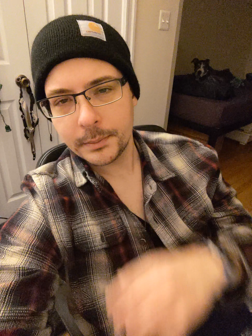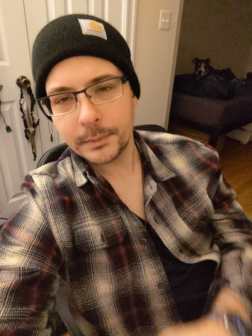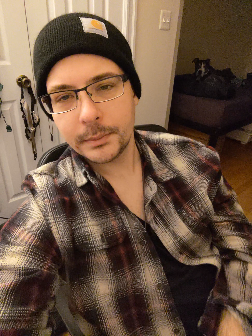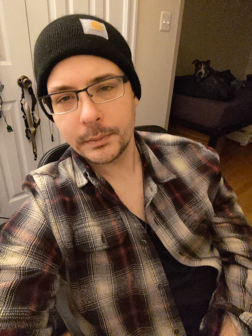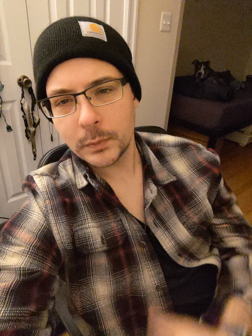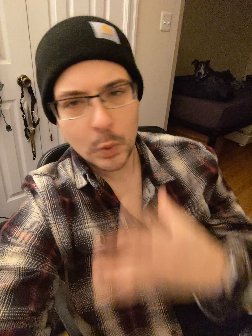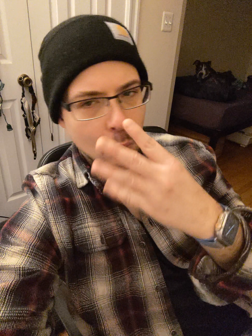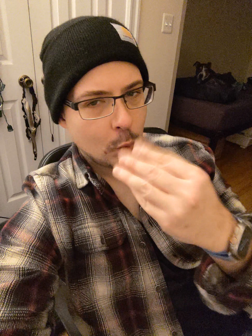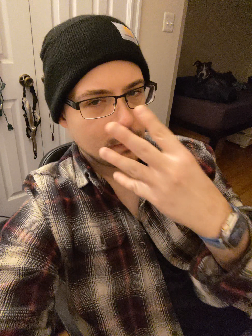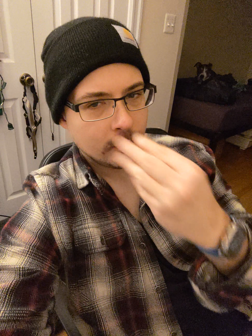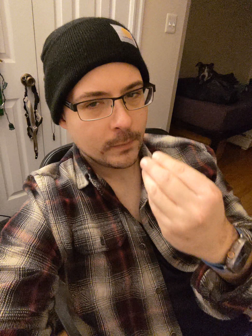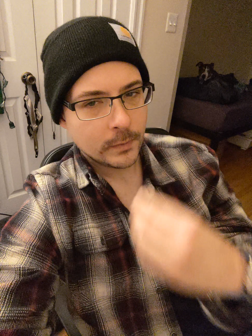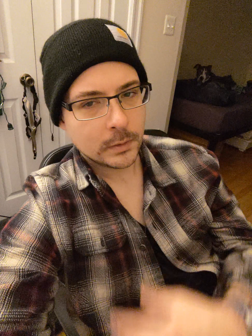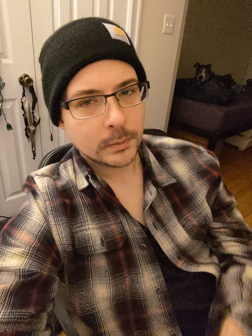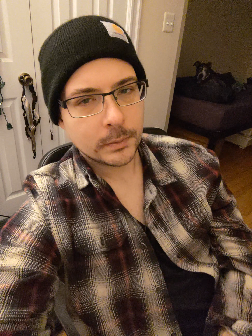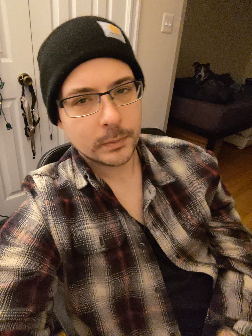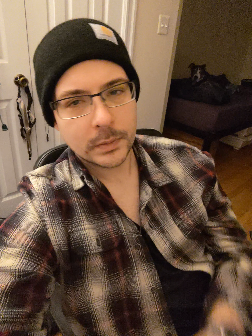wolf